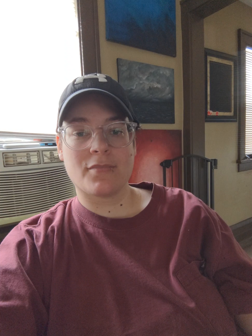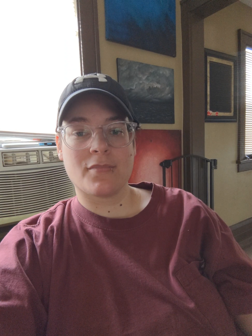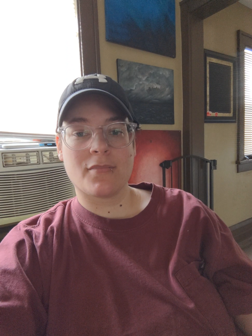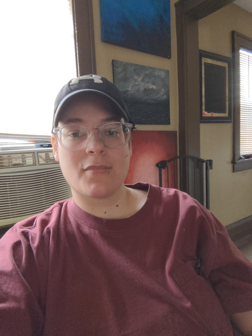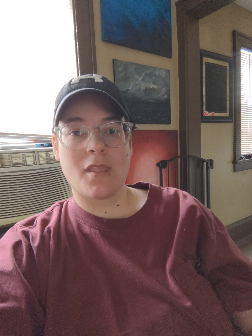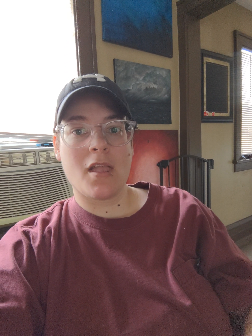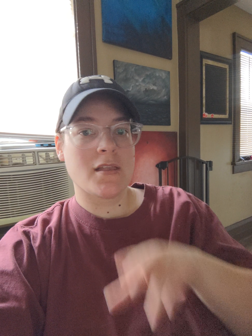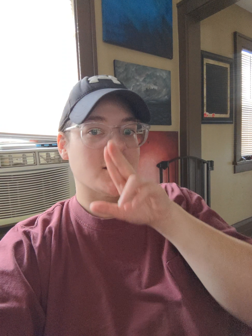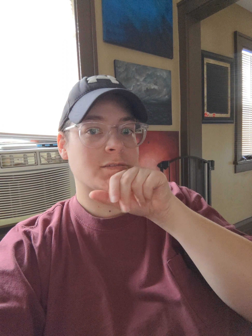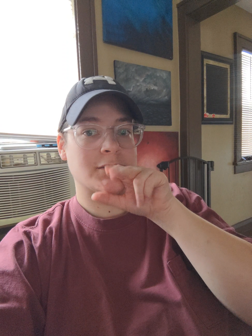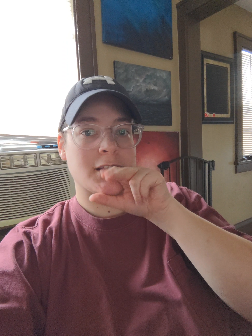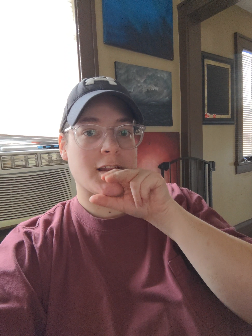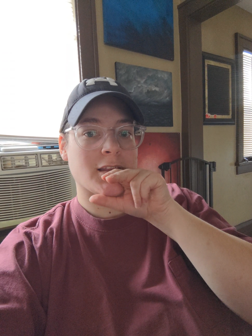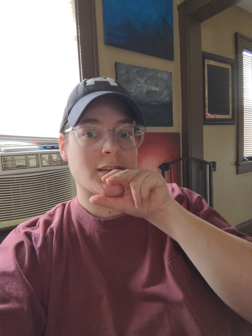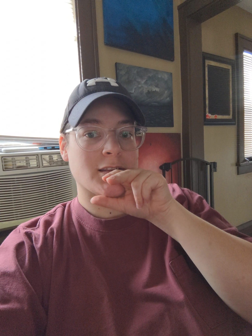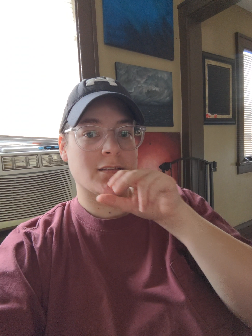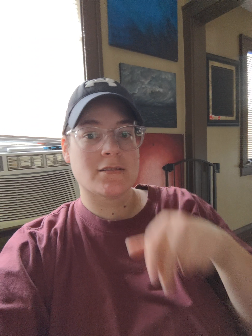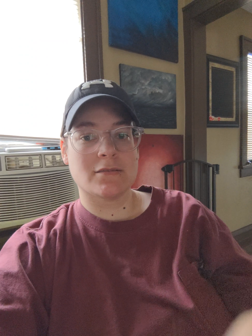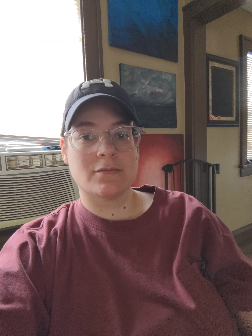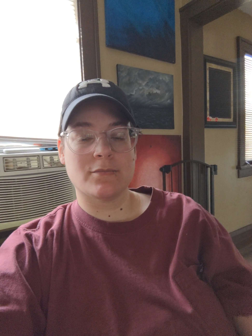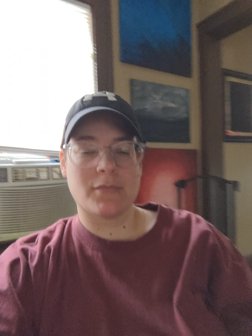tongue